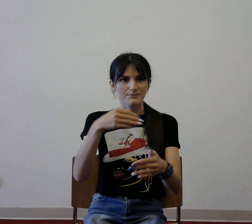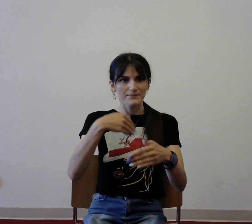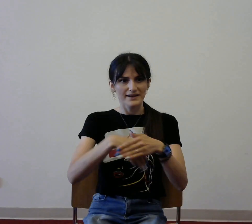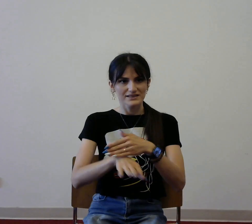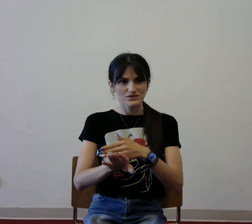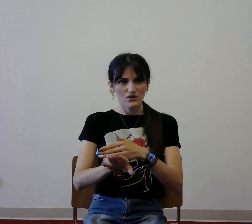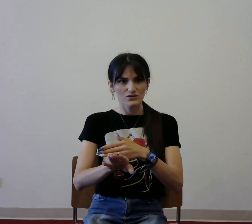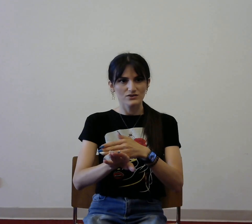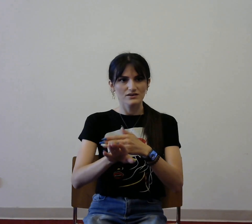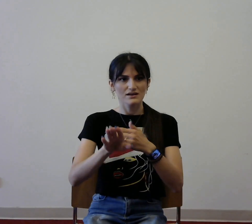metro